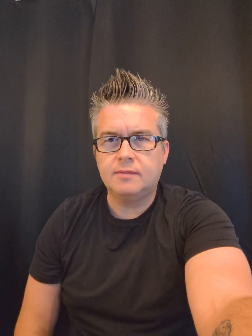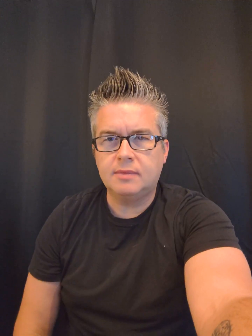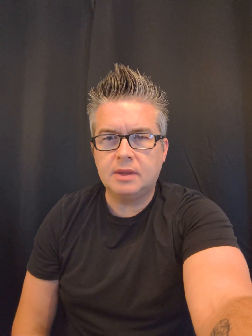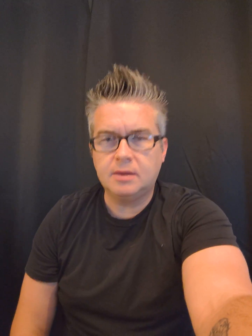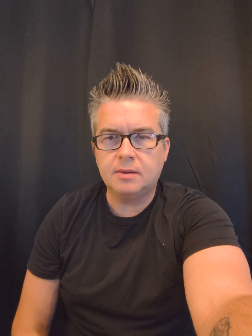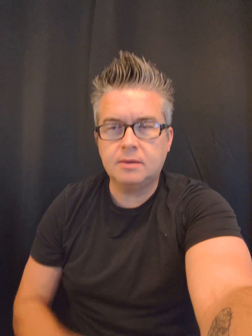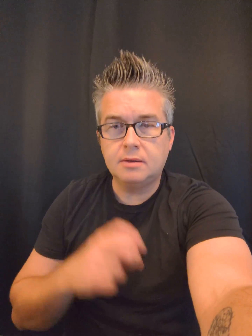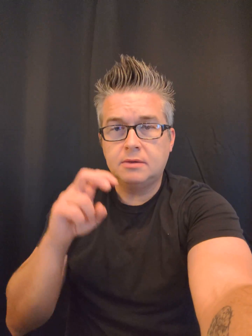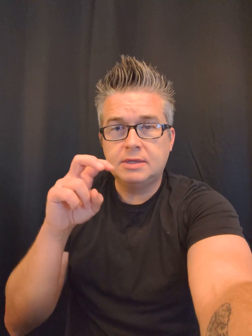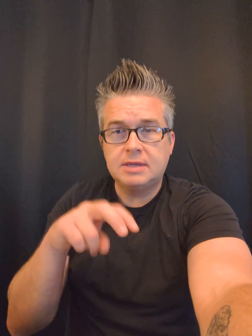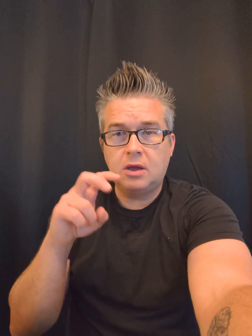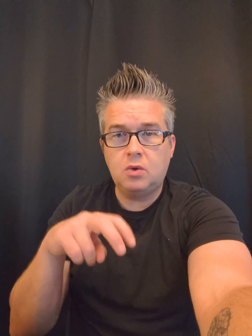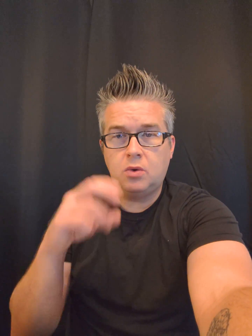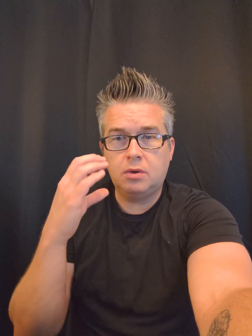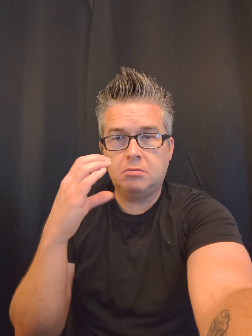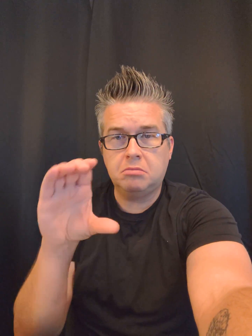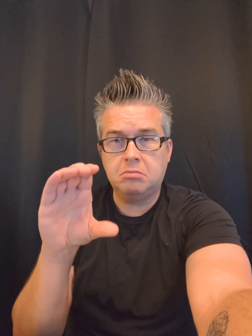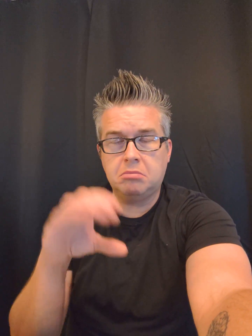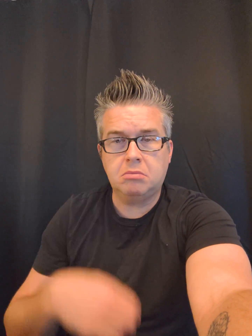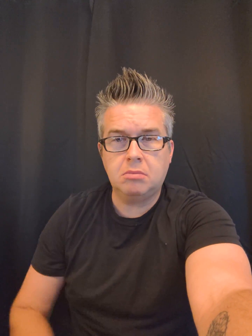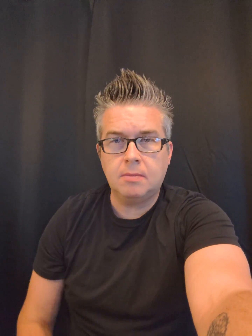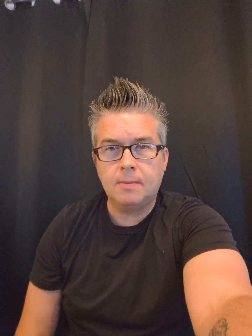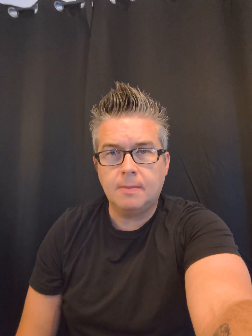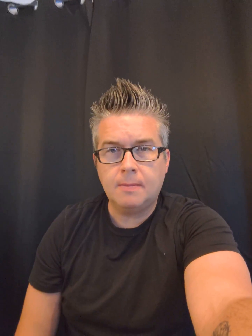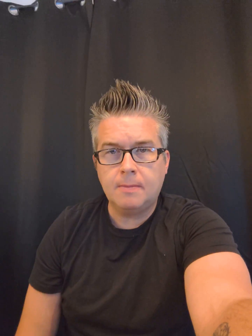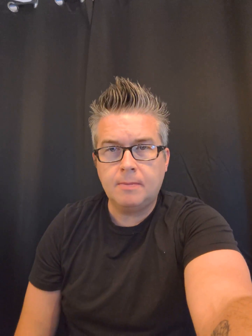potato chip